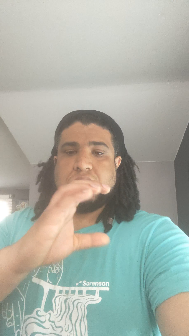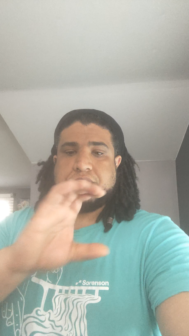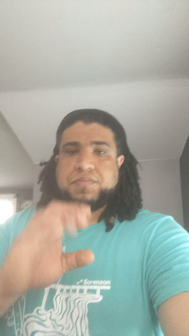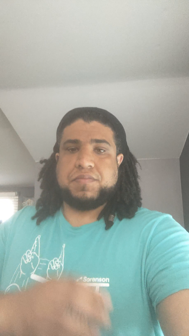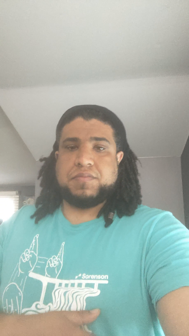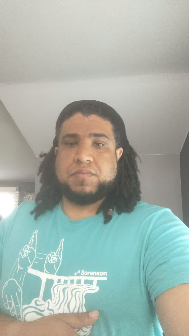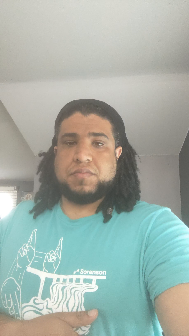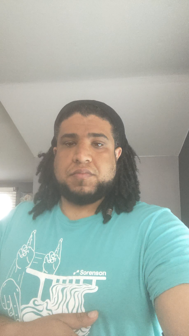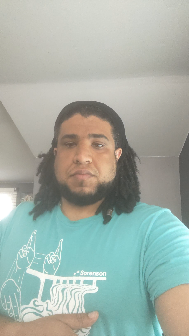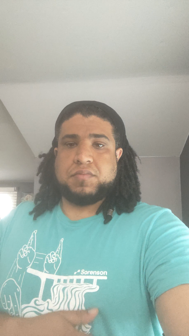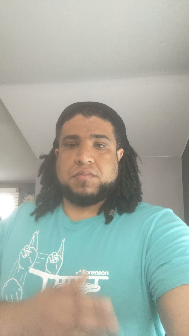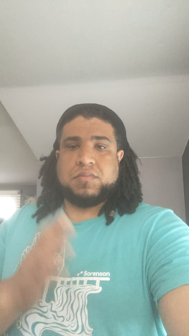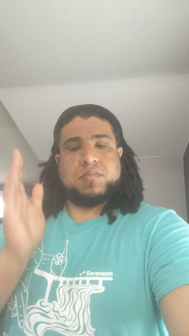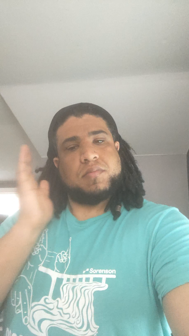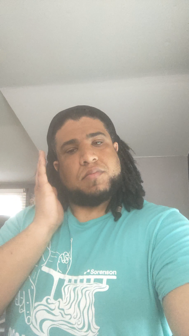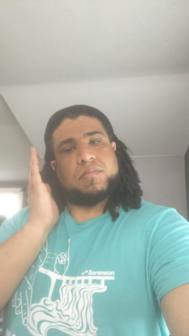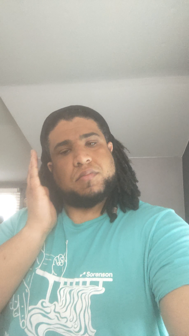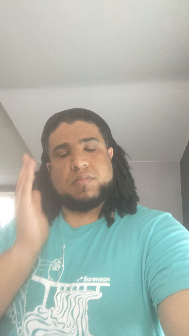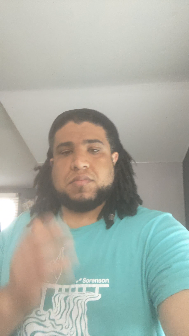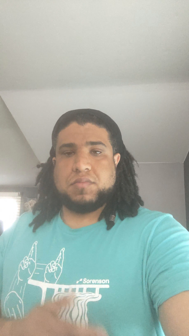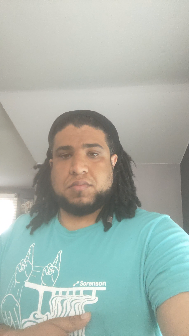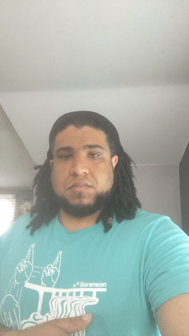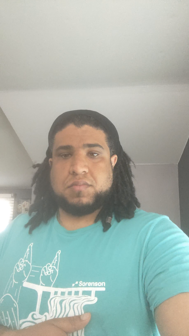pillow